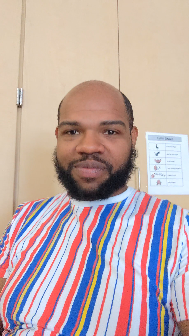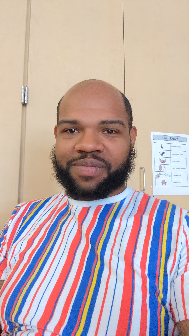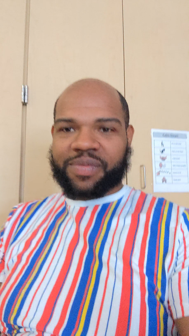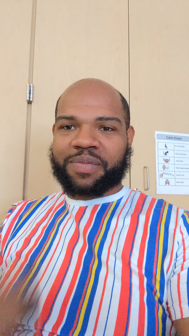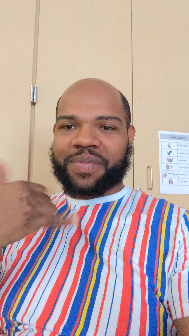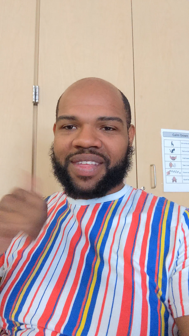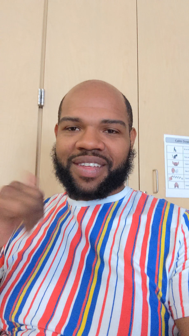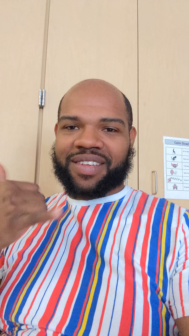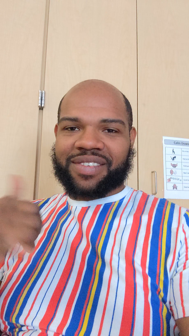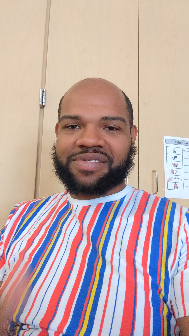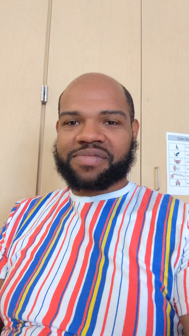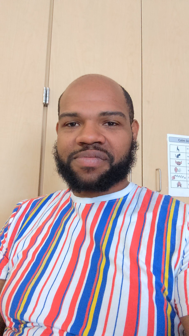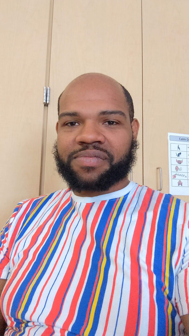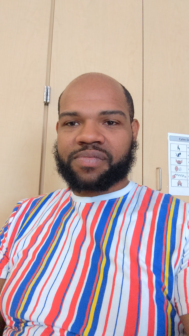play